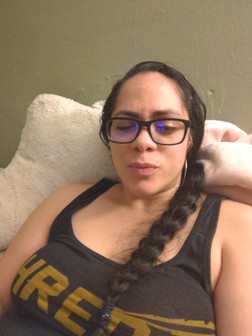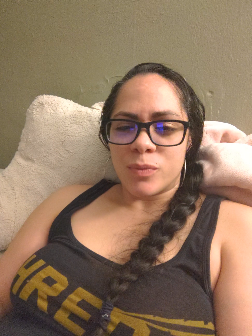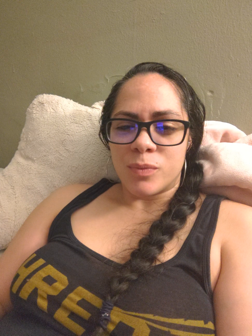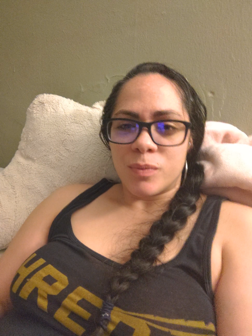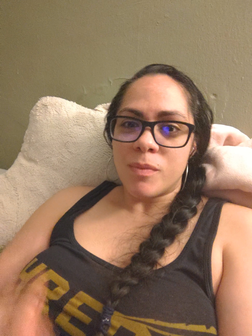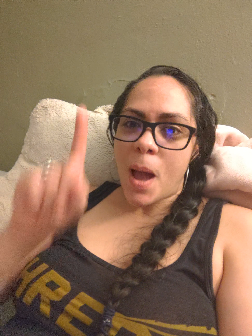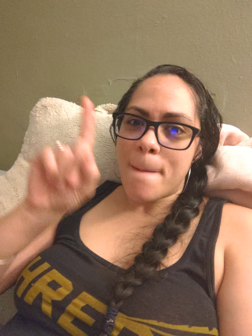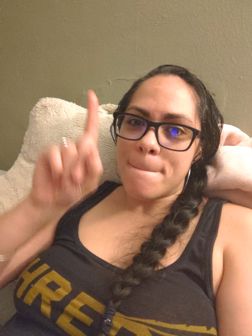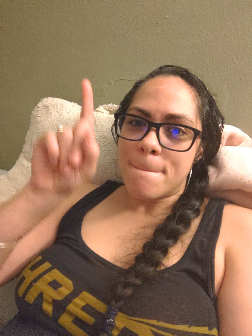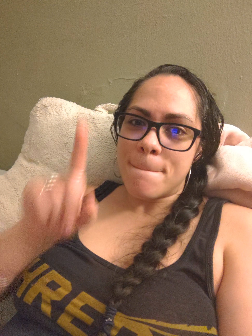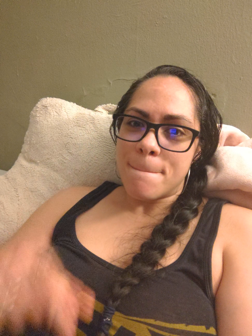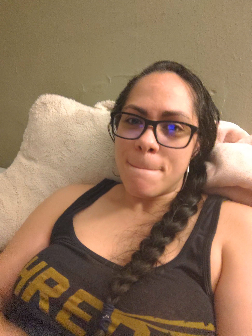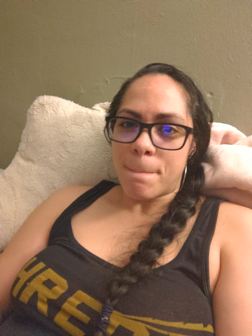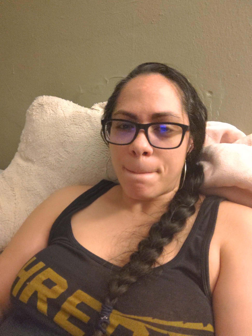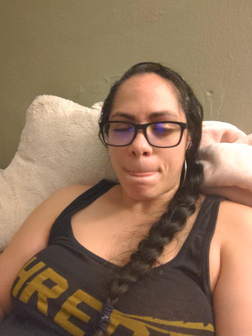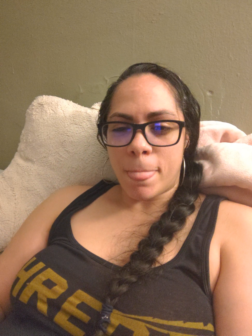up